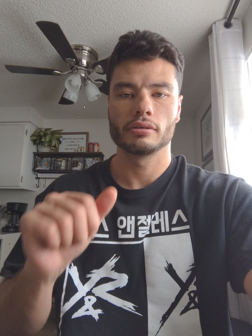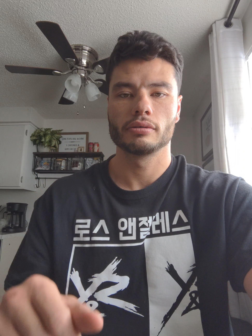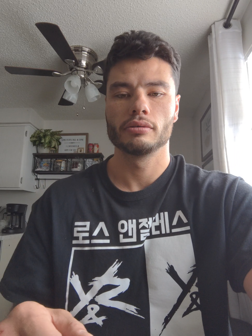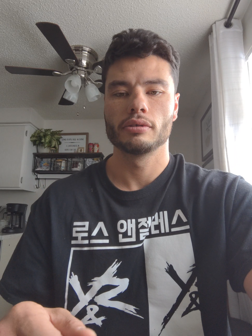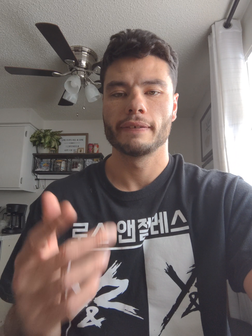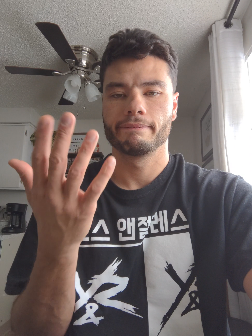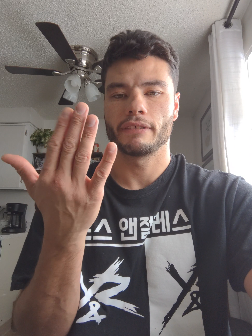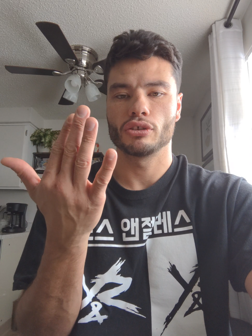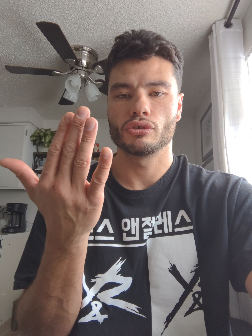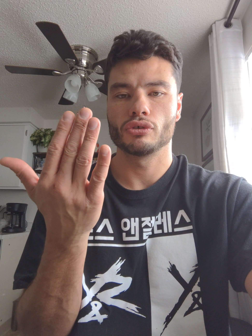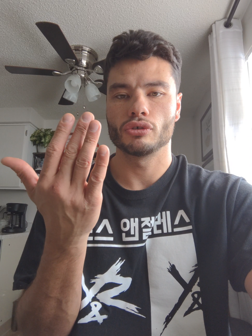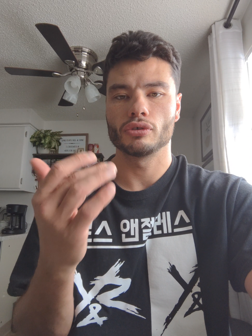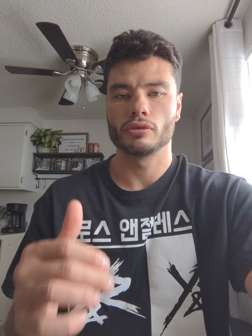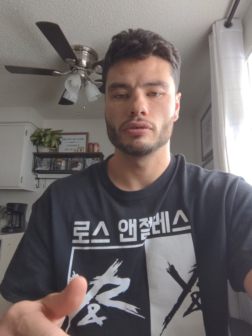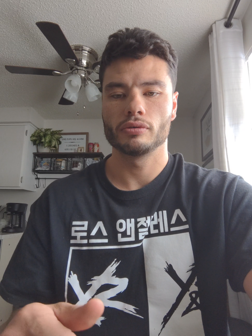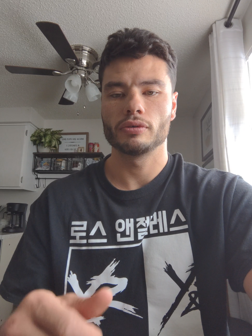finger